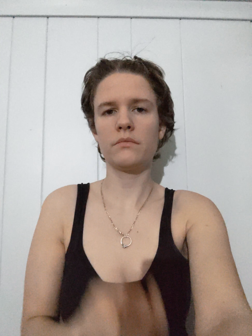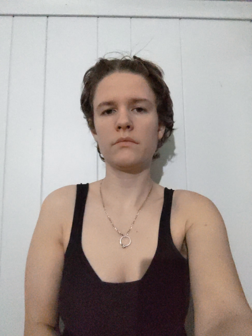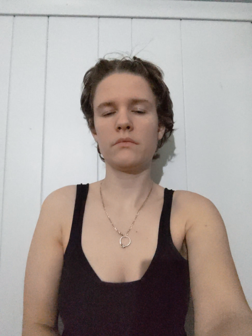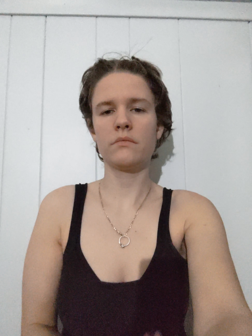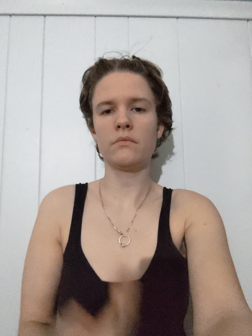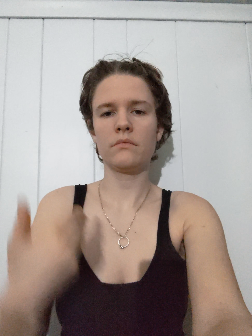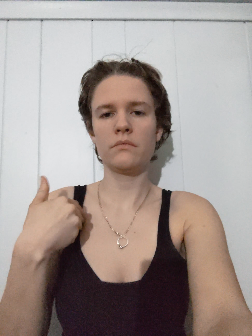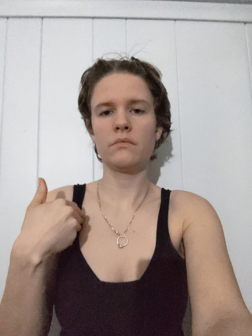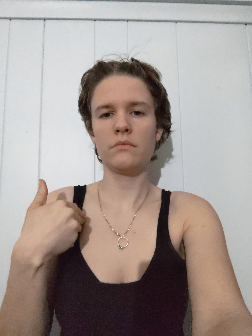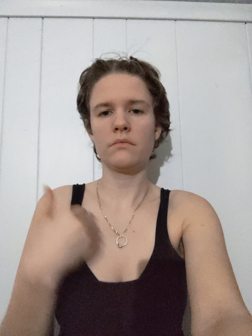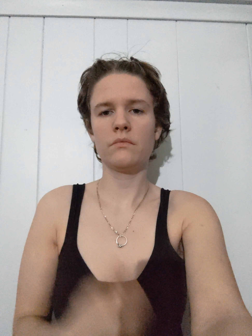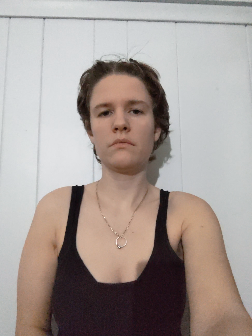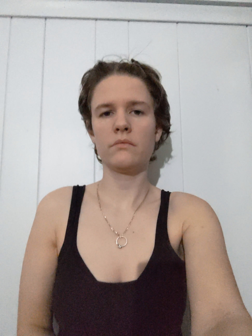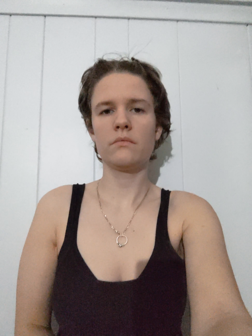have